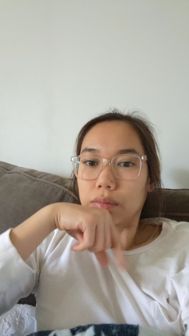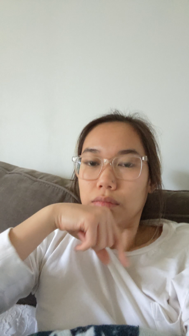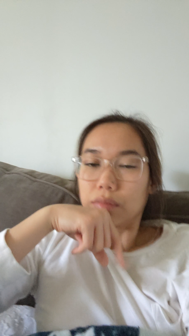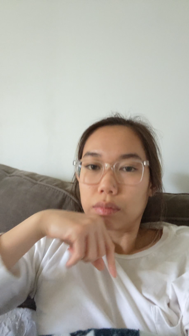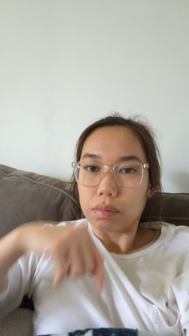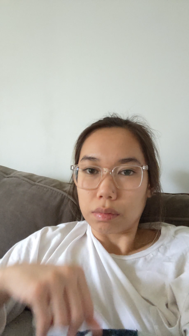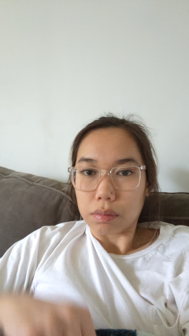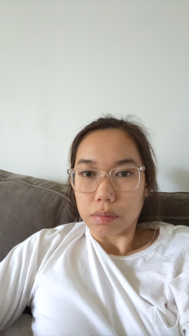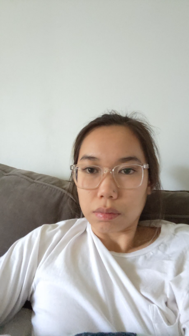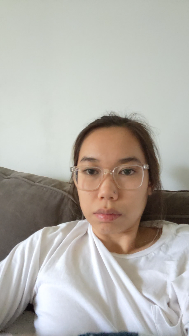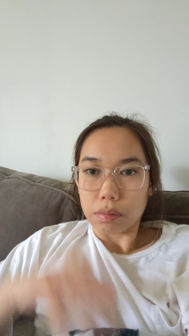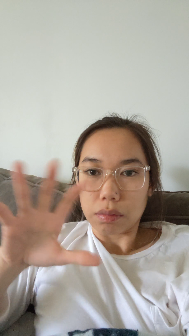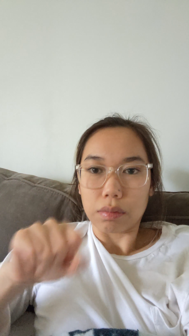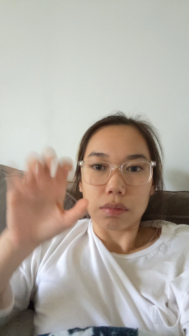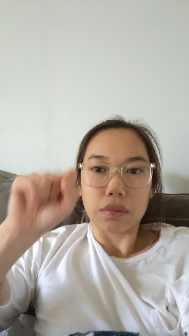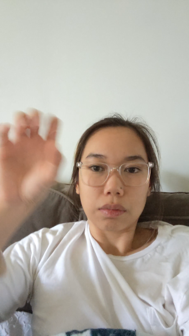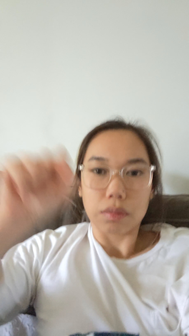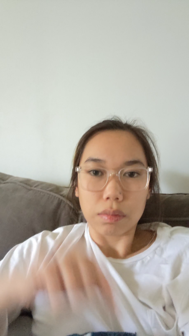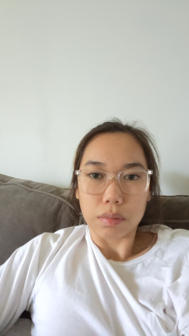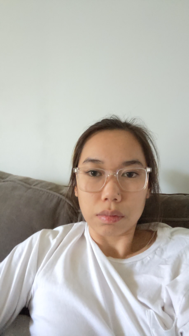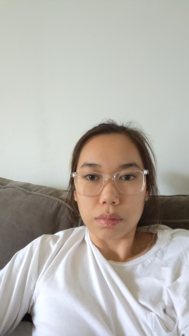climb